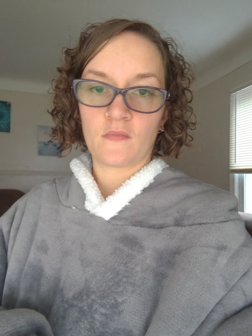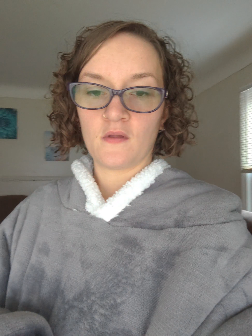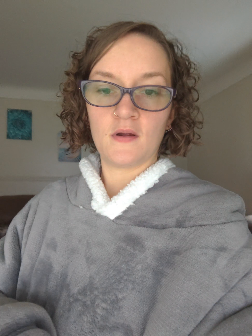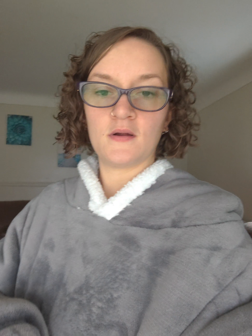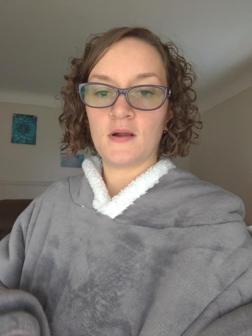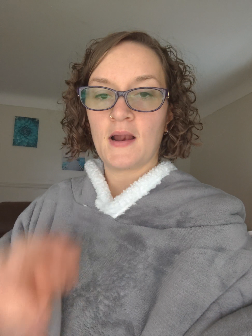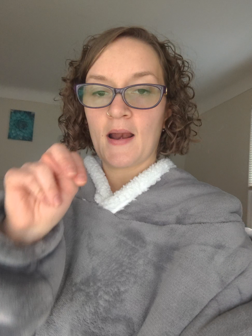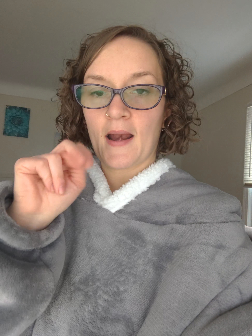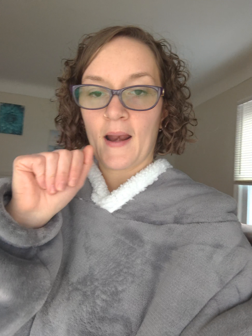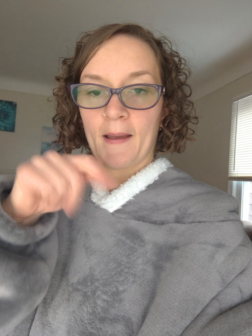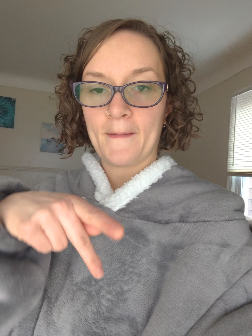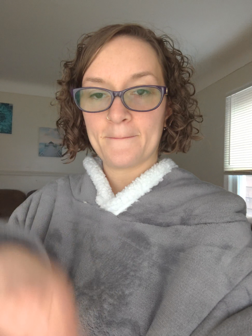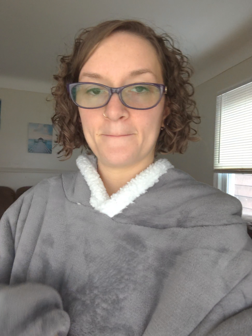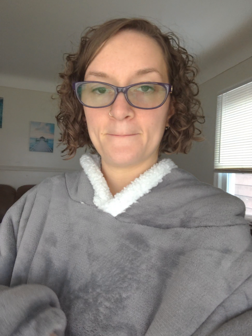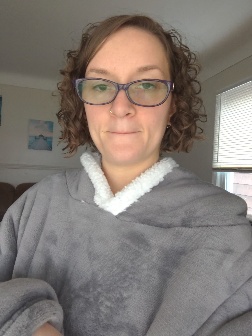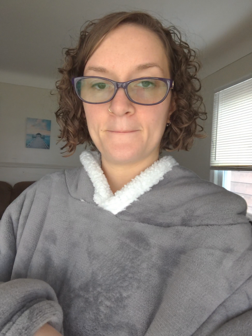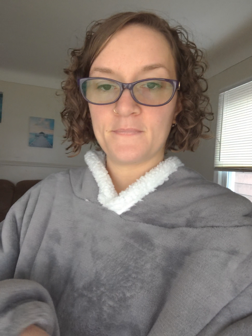nap